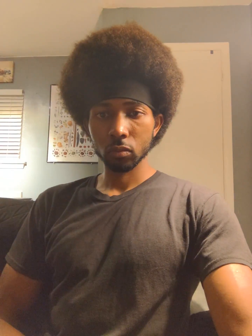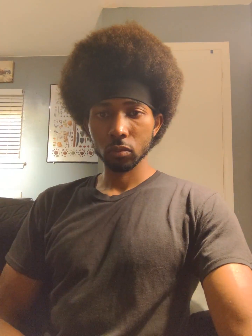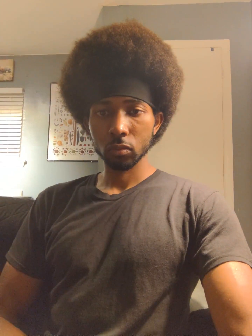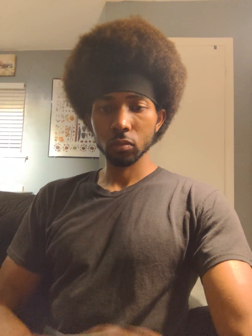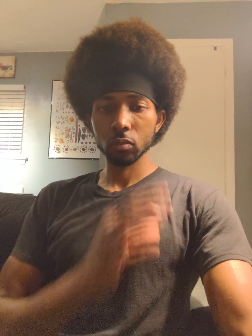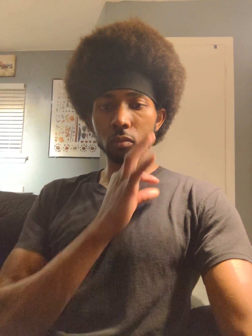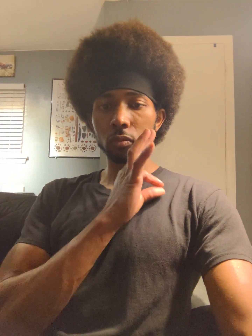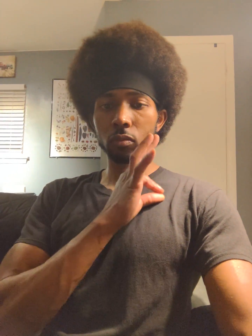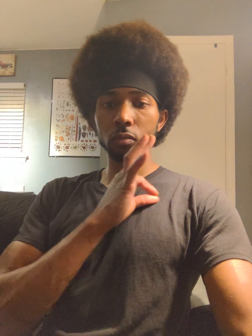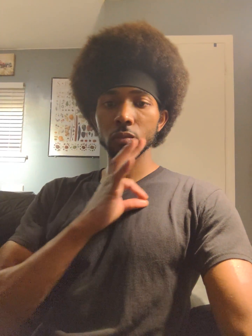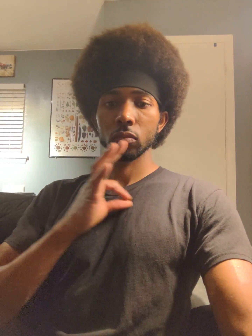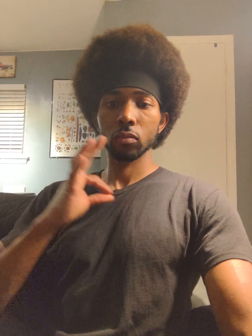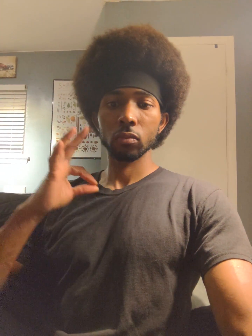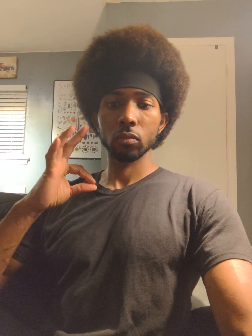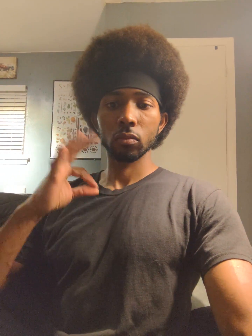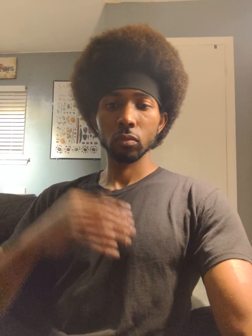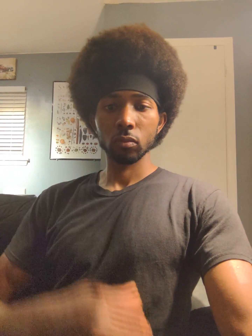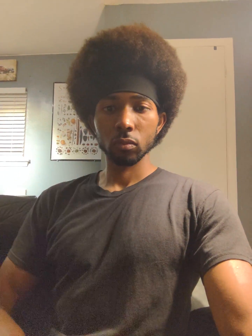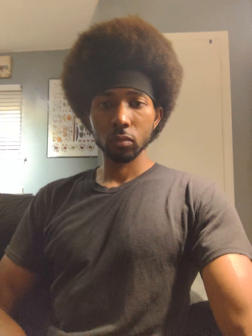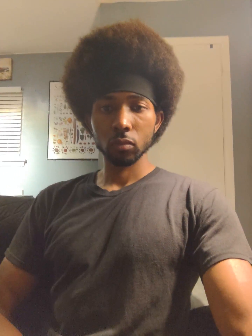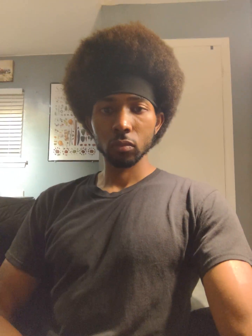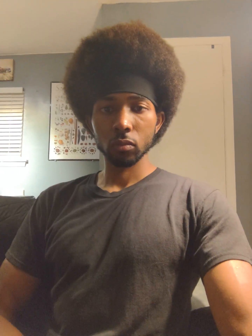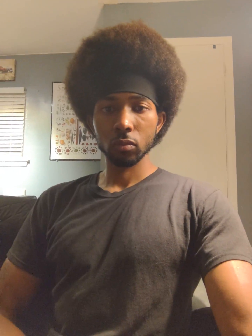beads